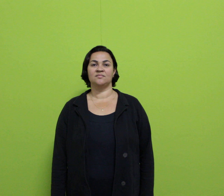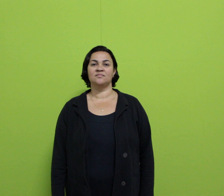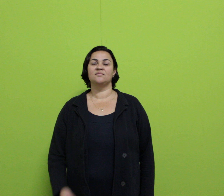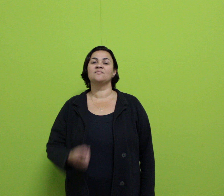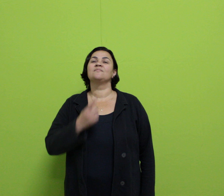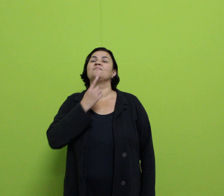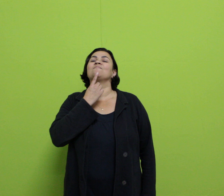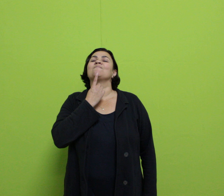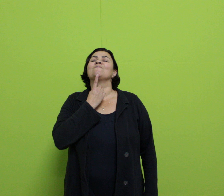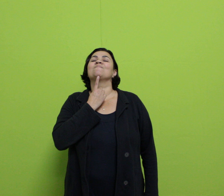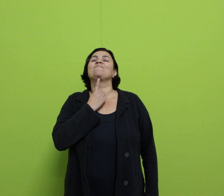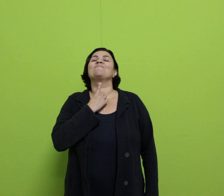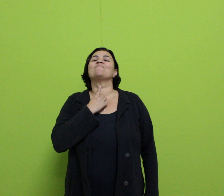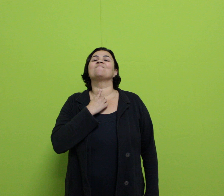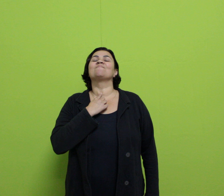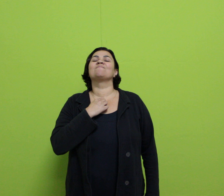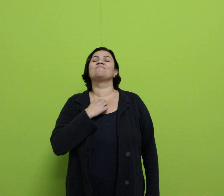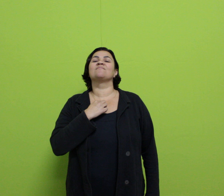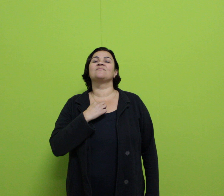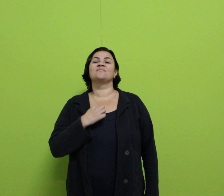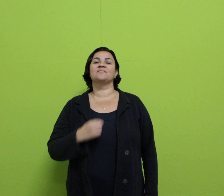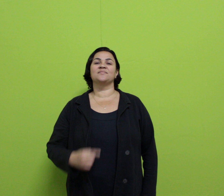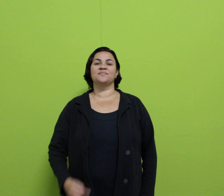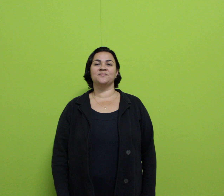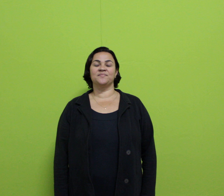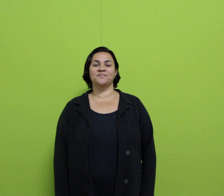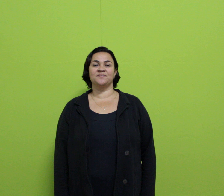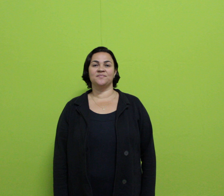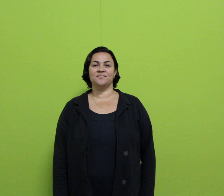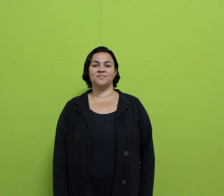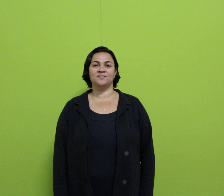vontade